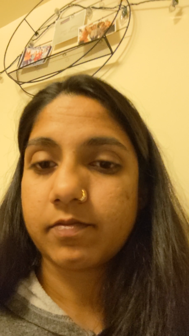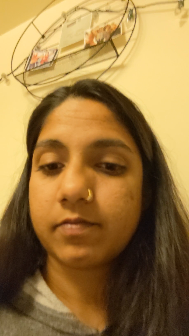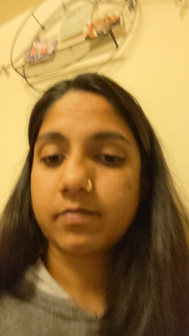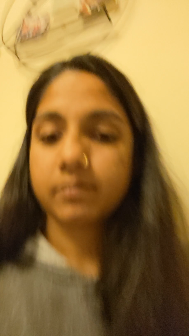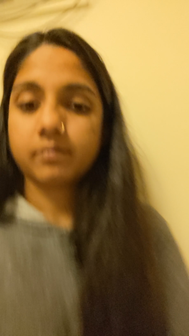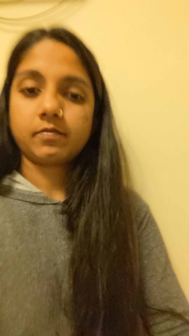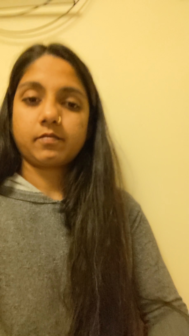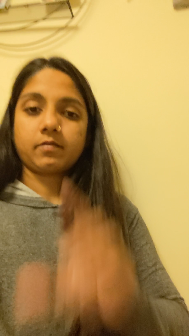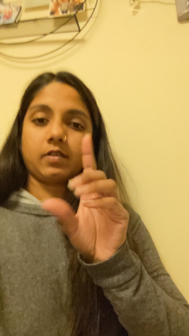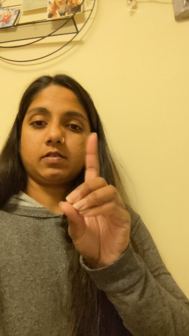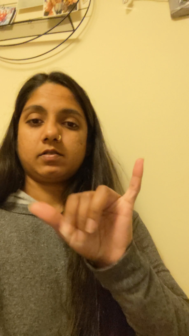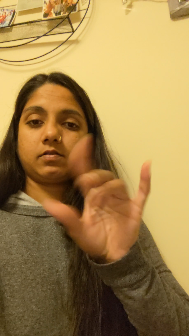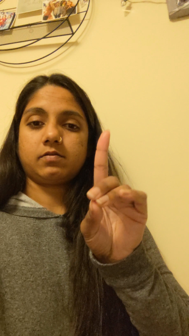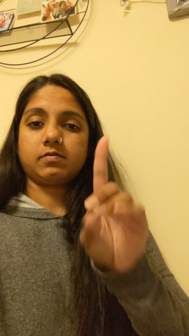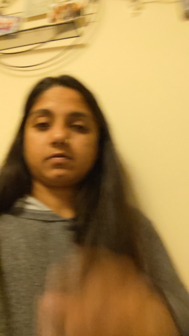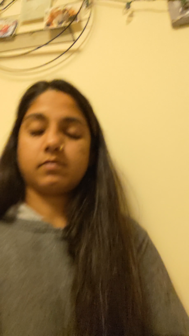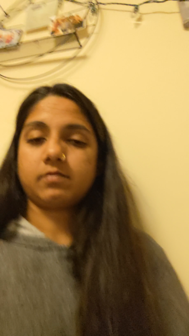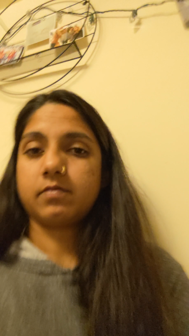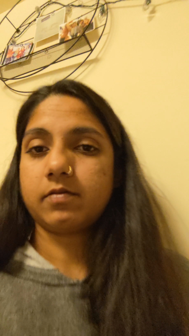did